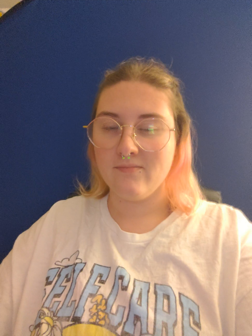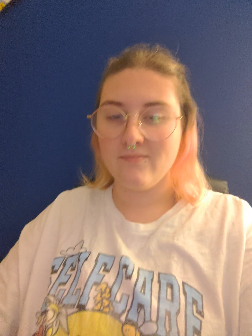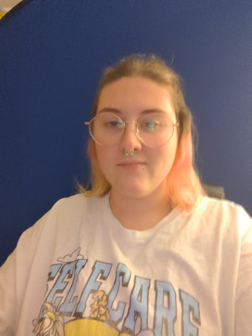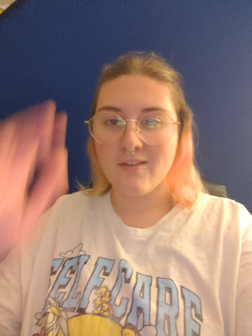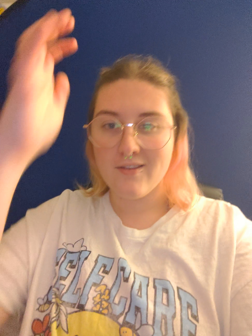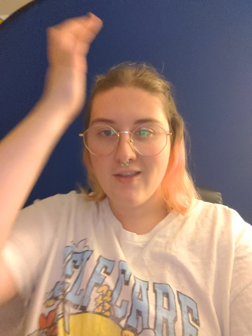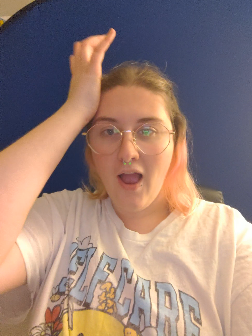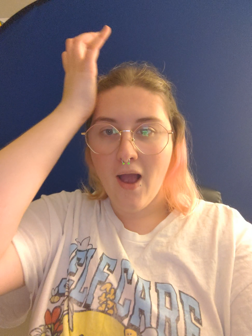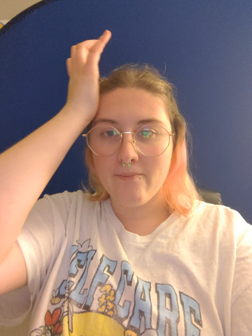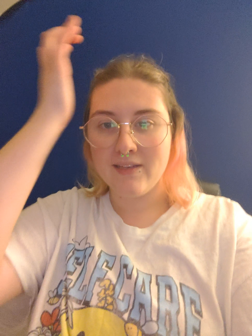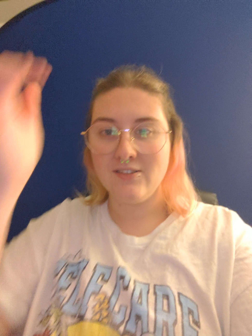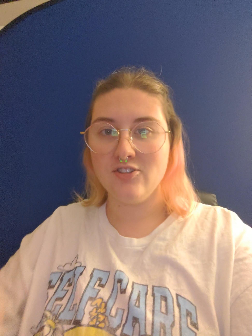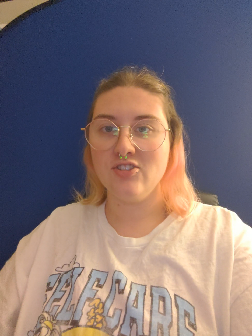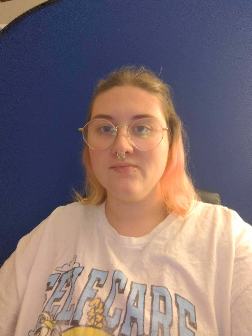garbage